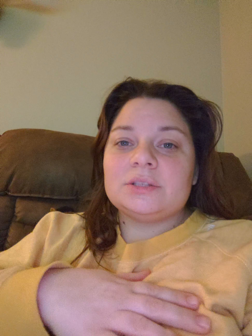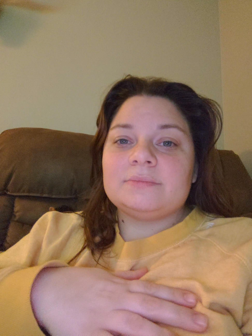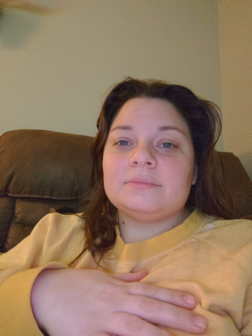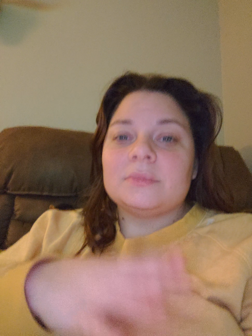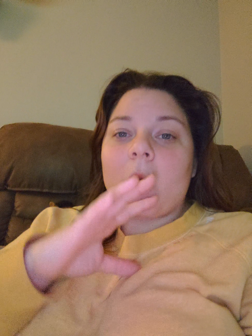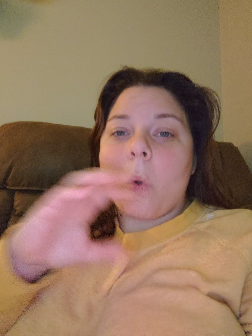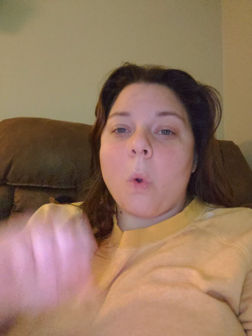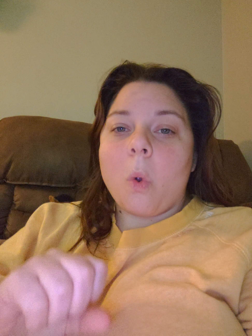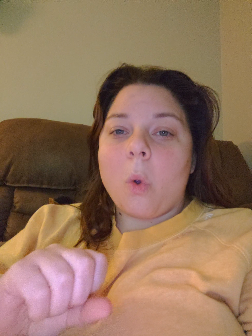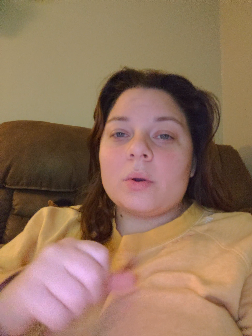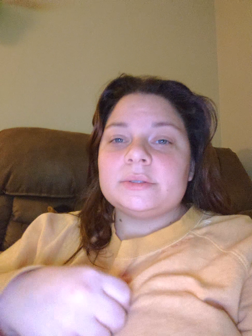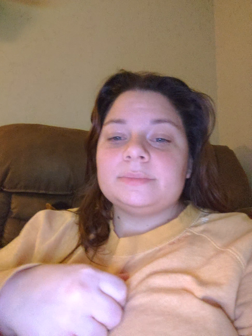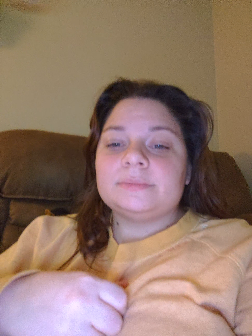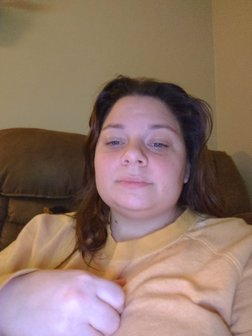old